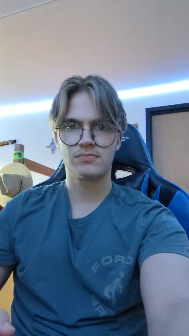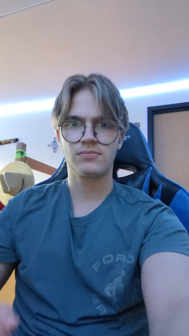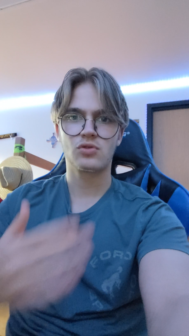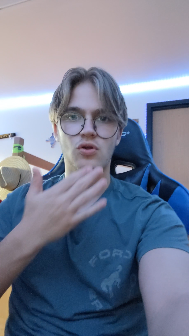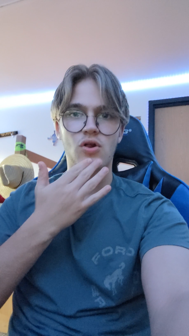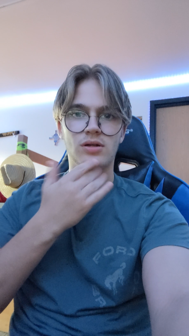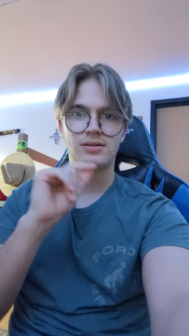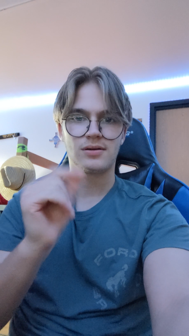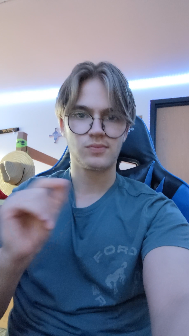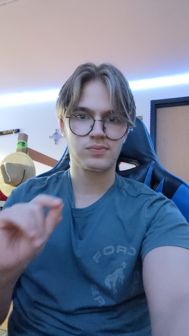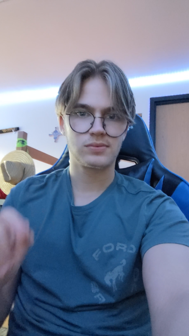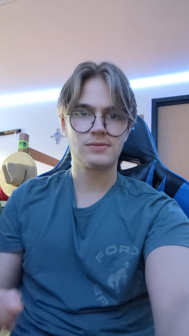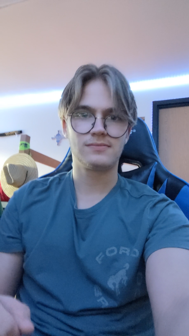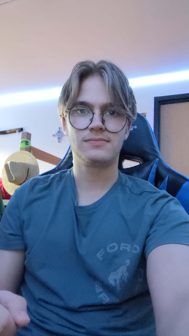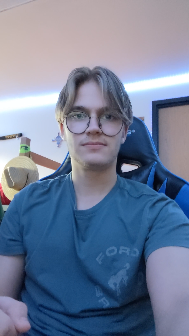crayon